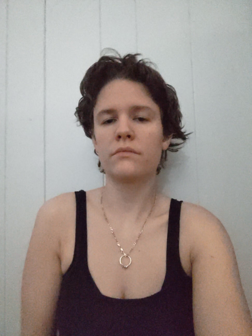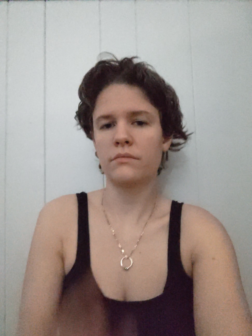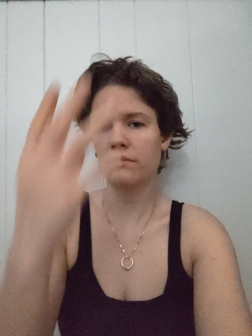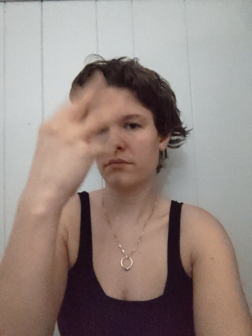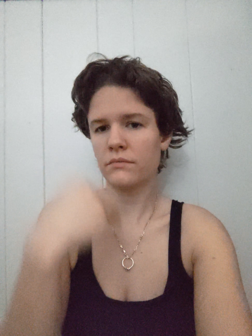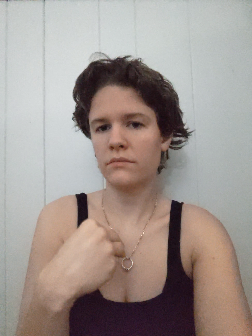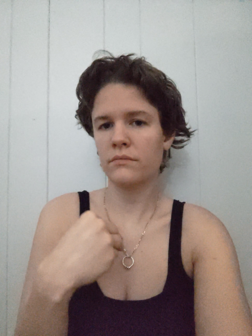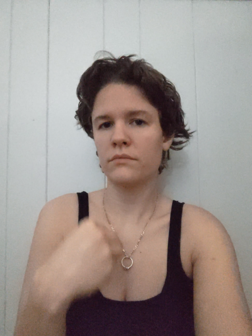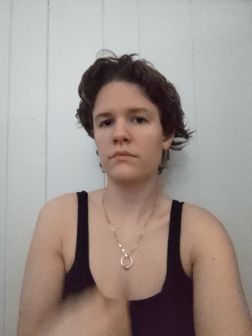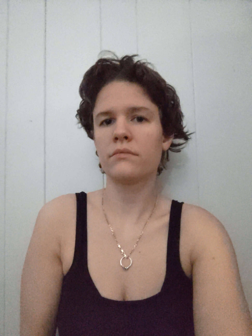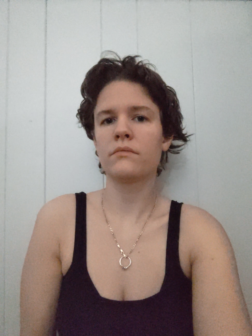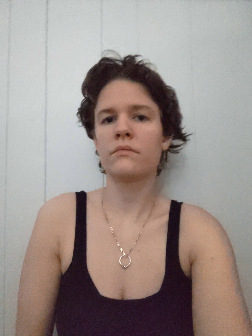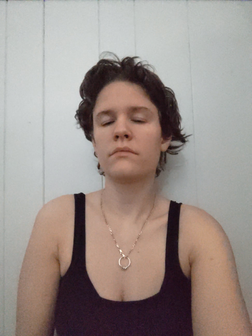sleep